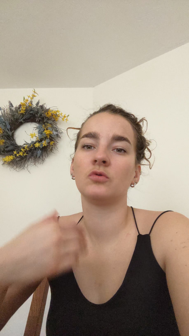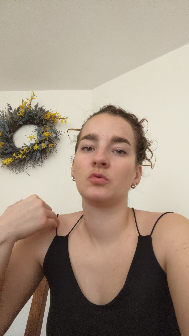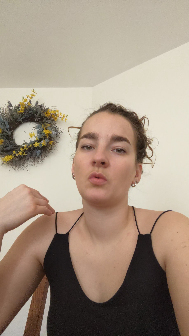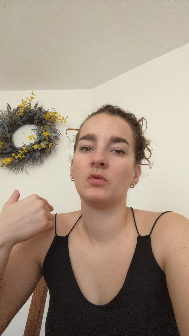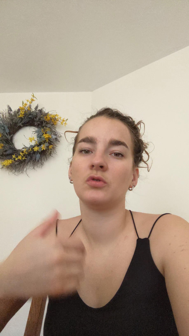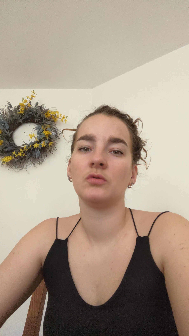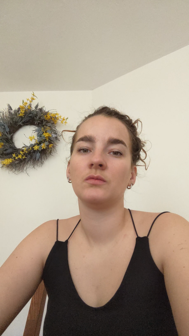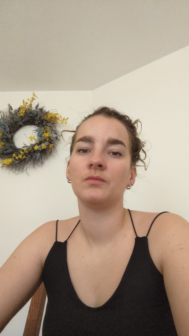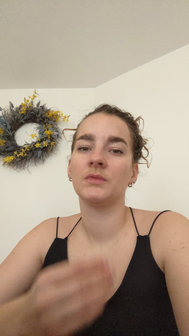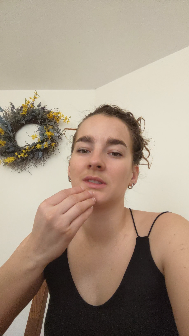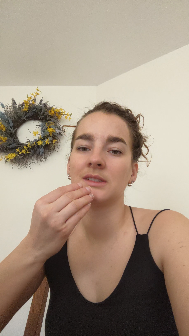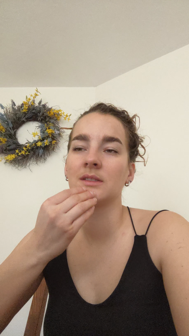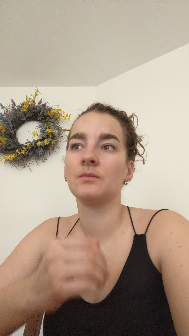eat